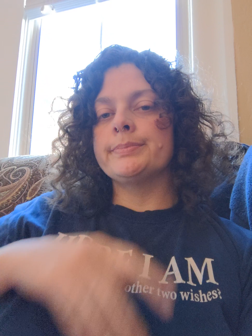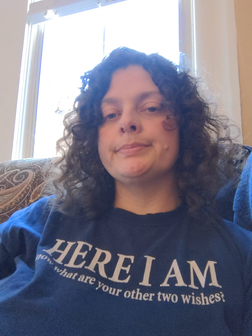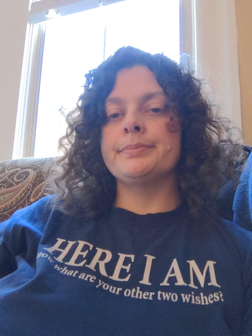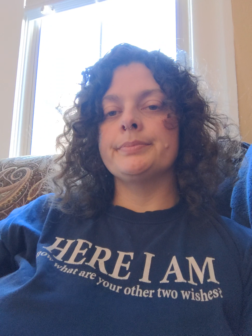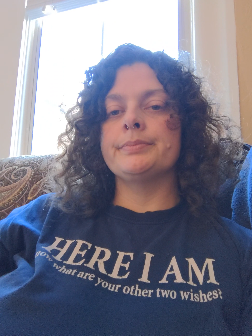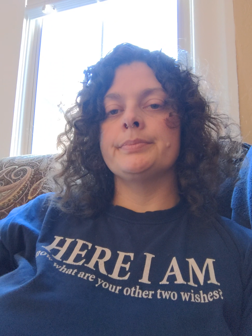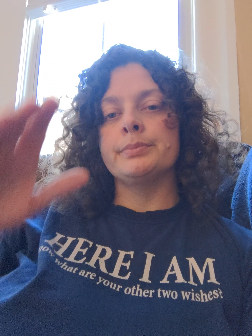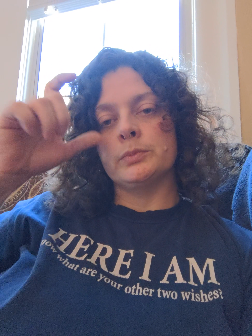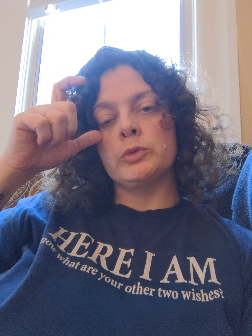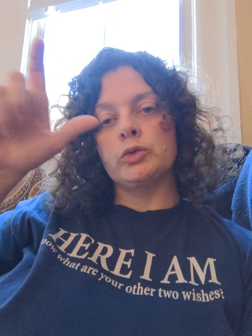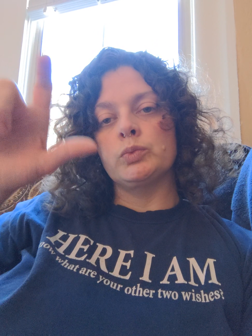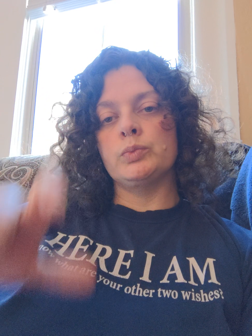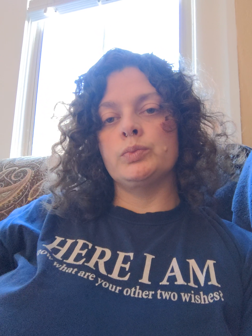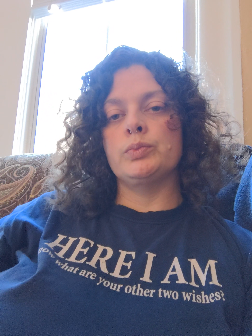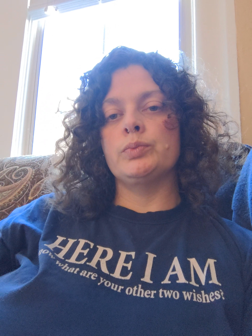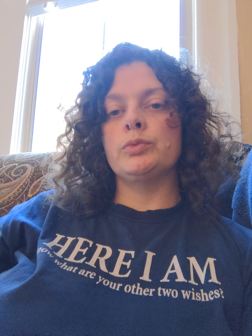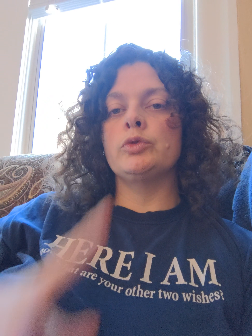moon